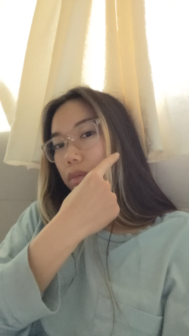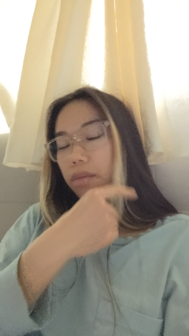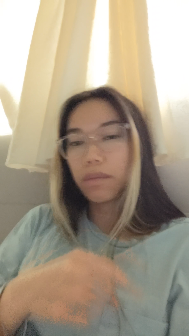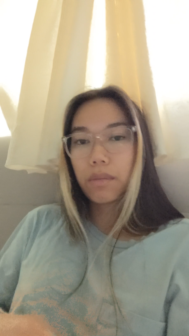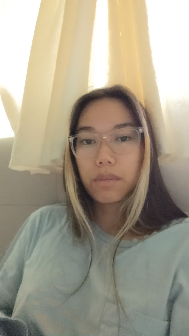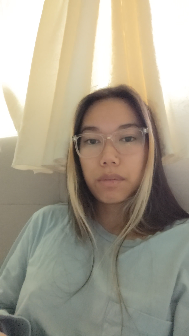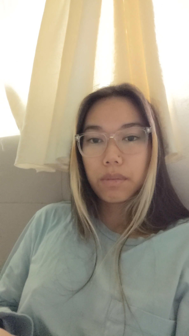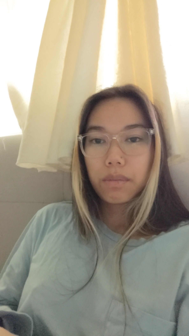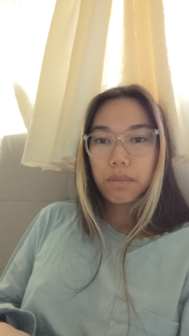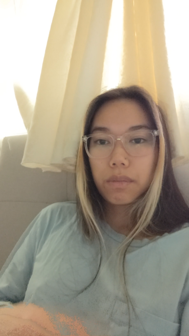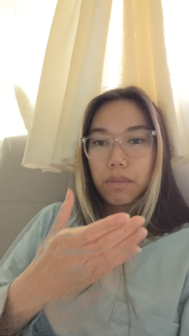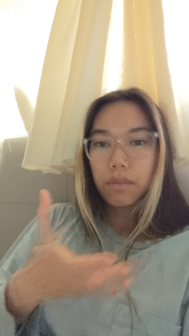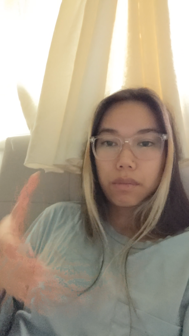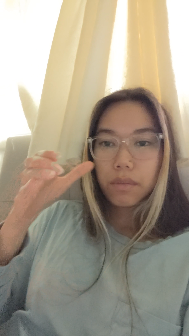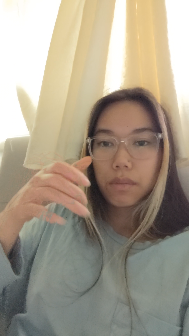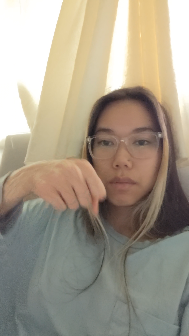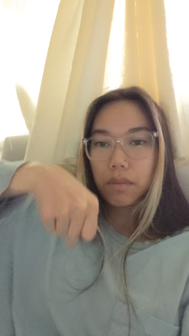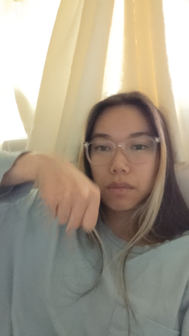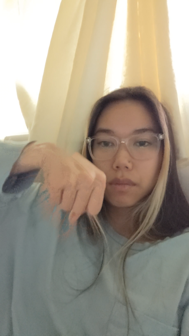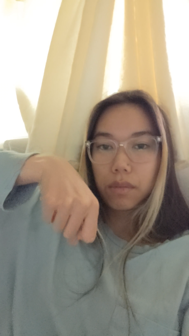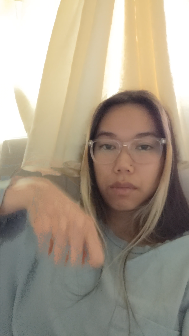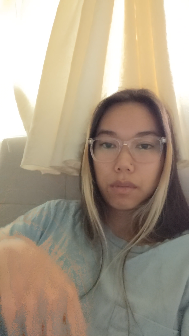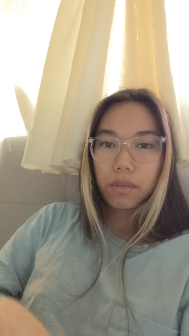basket